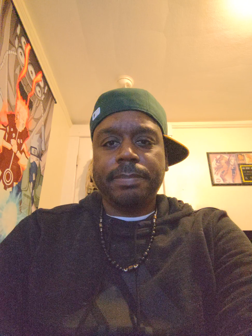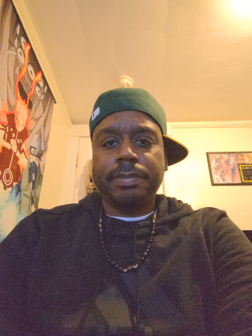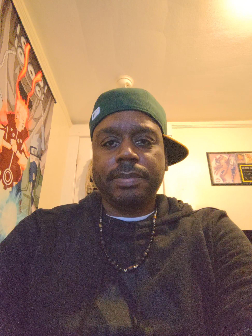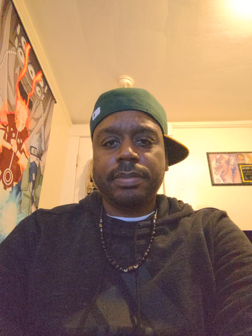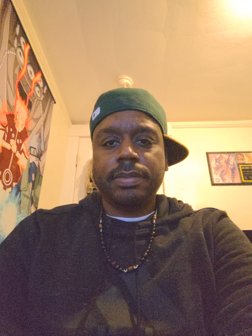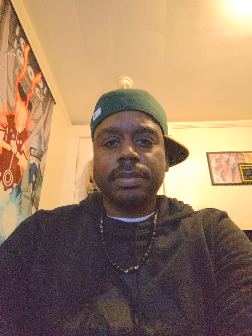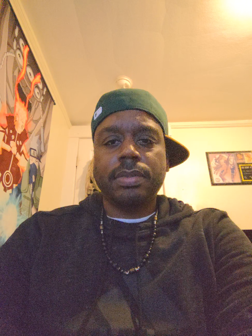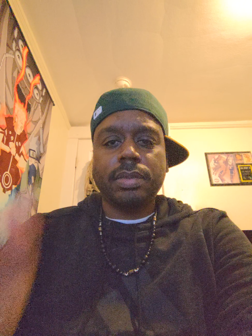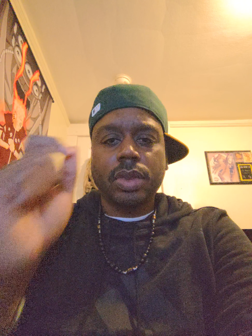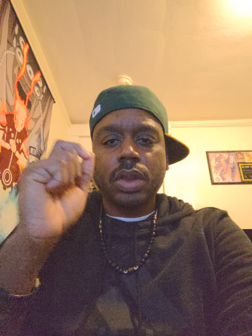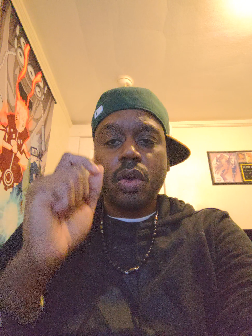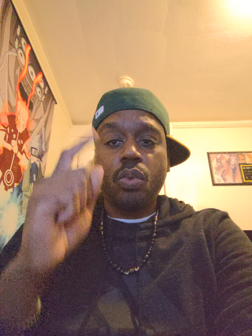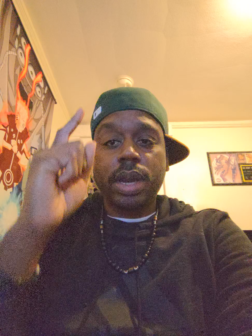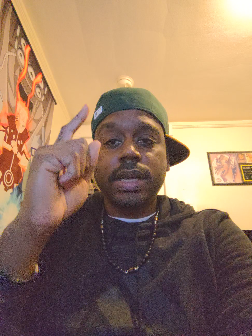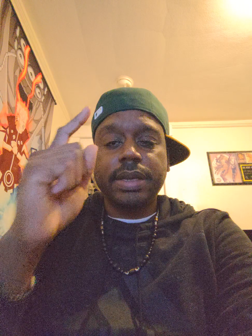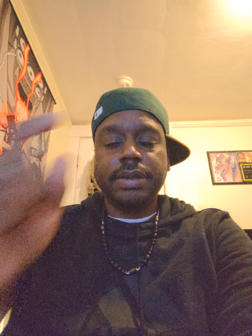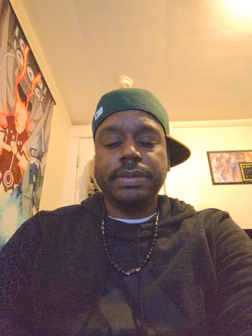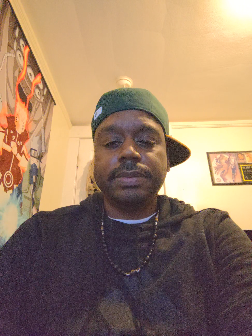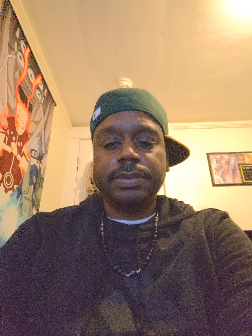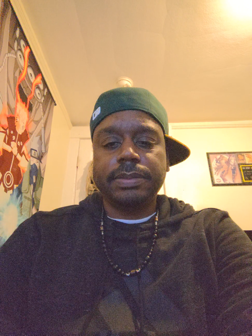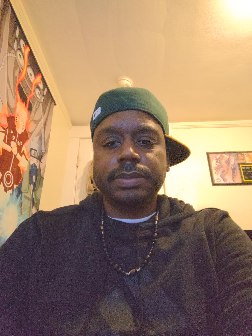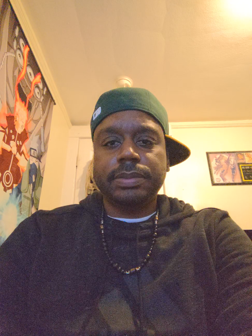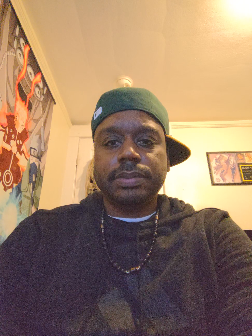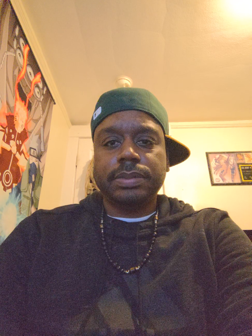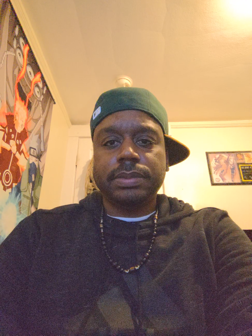awake